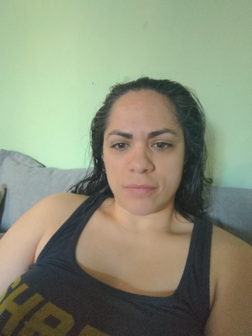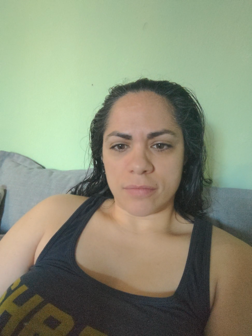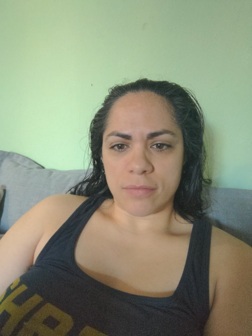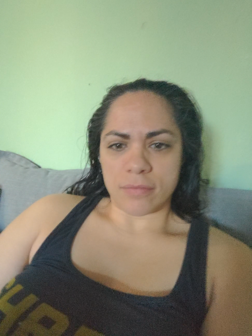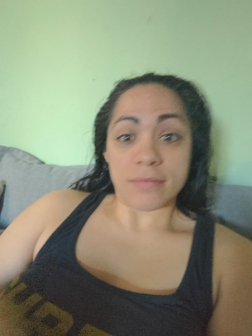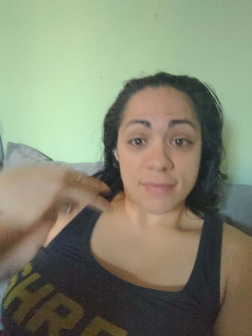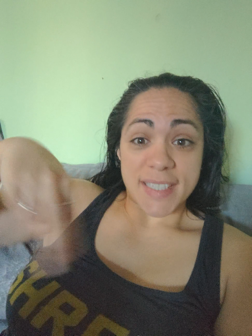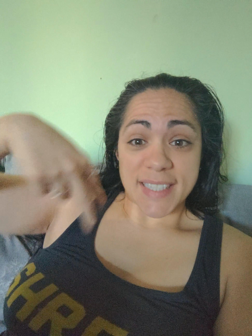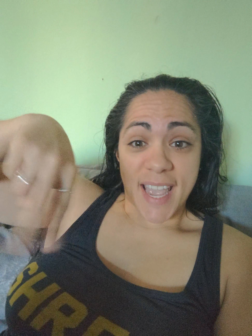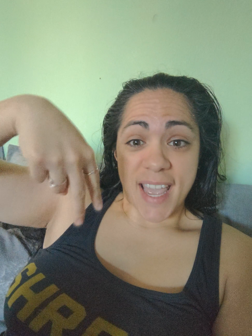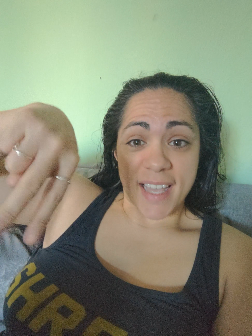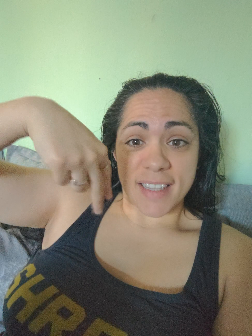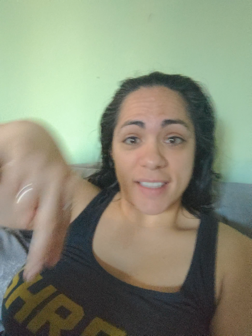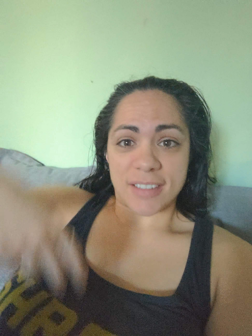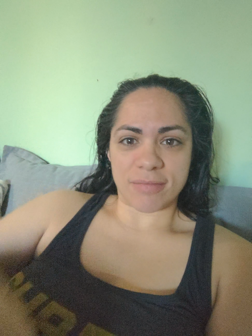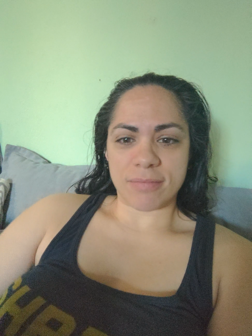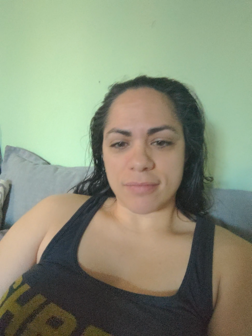dance